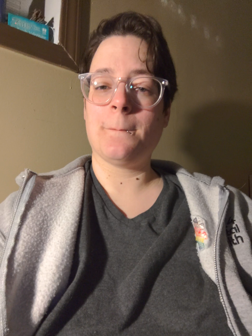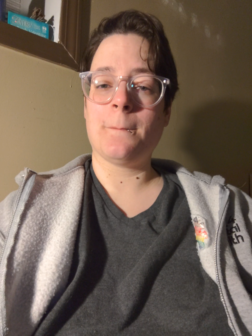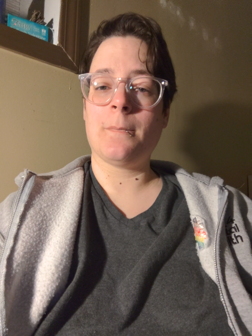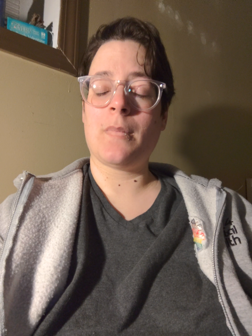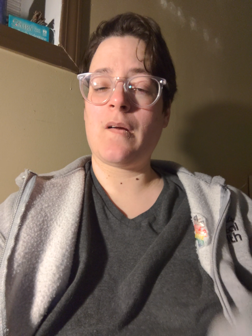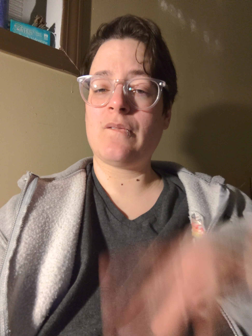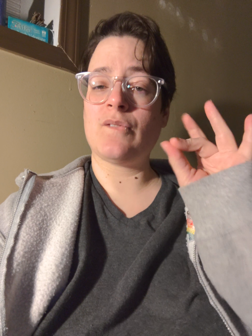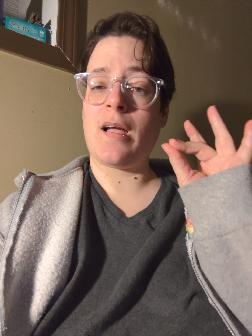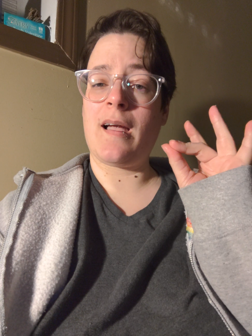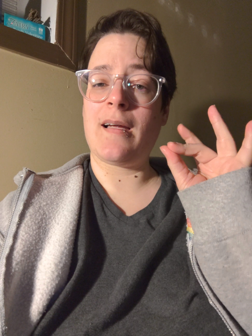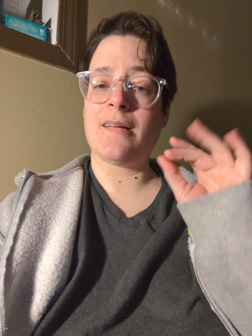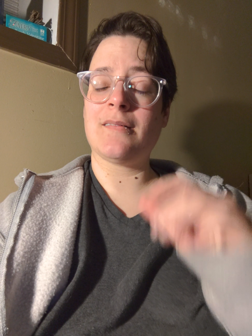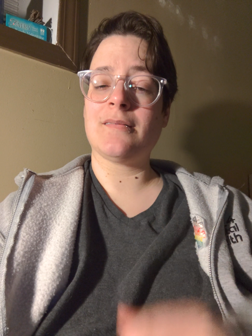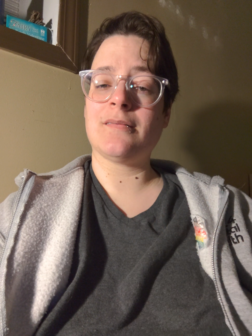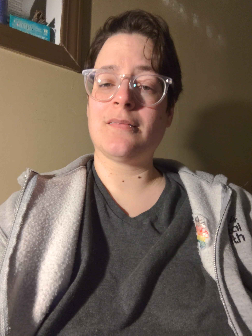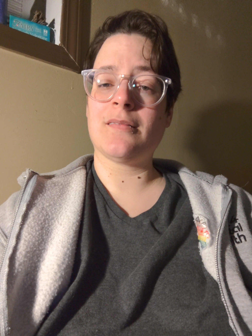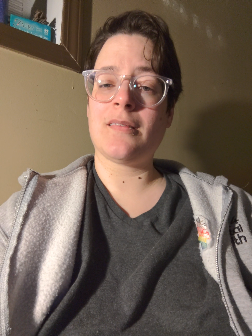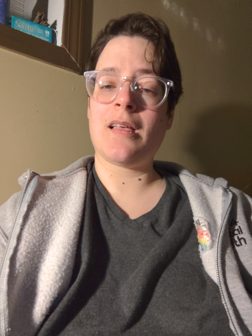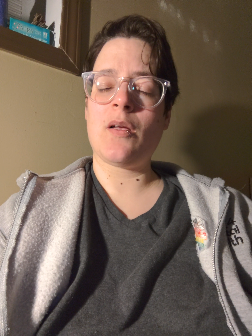find